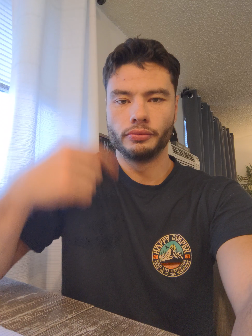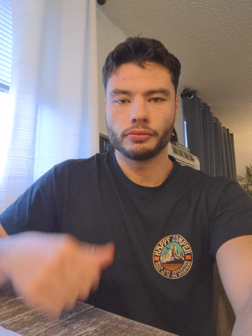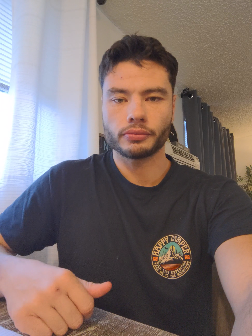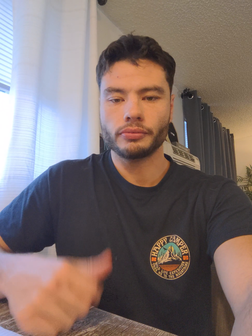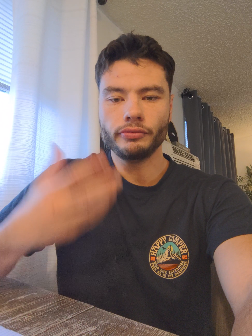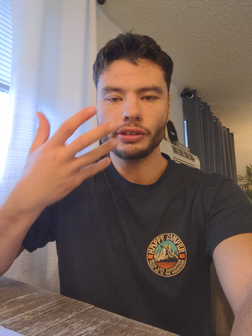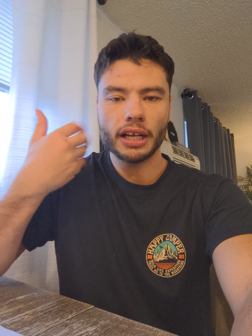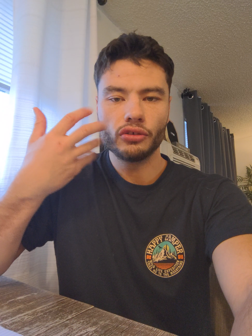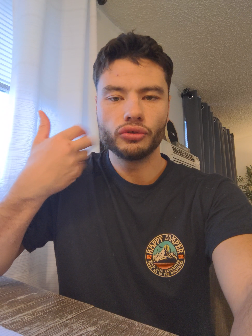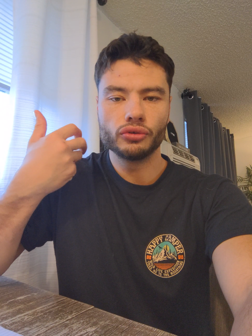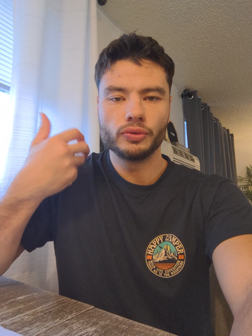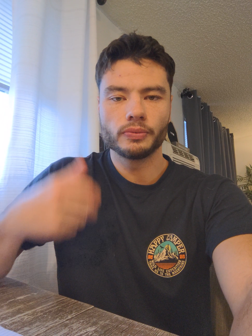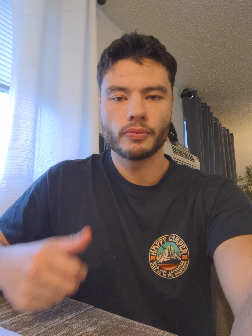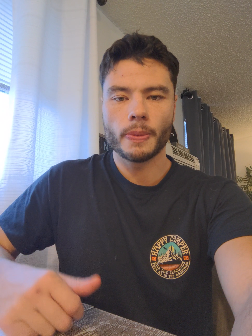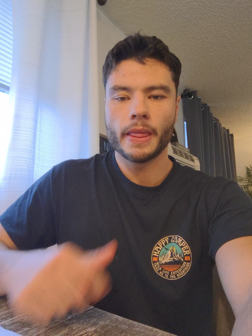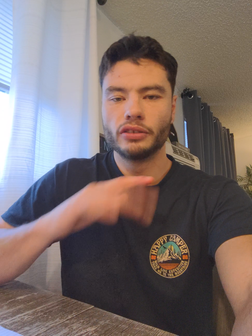tiger